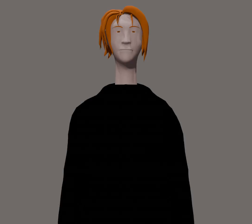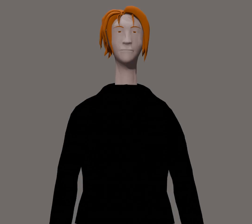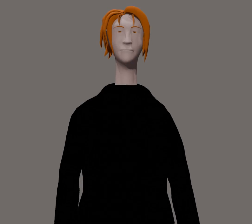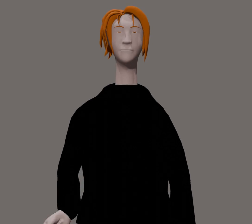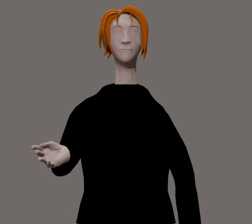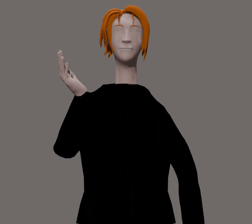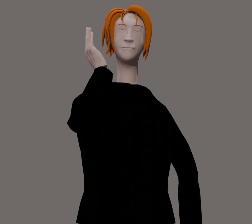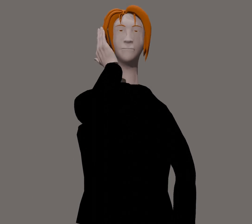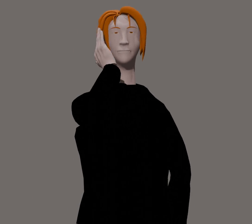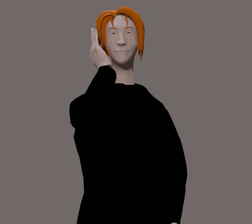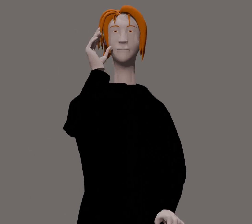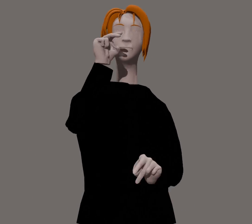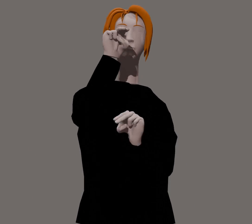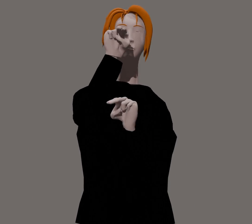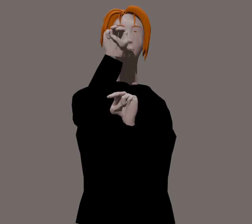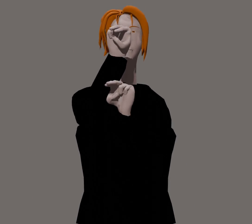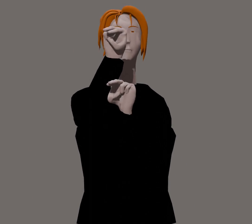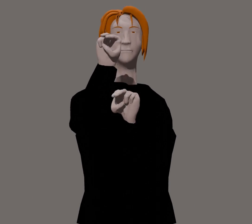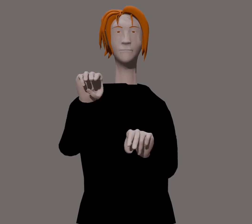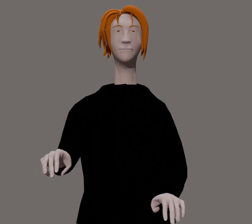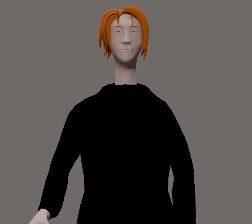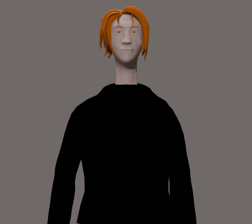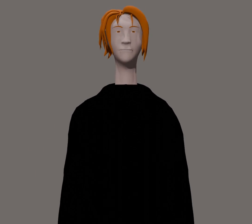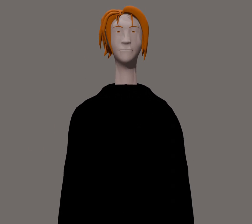Bunkbed